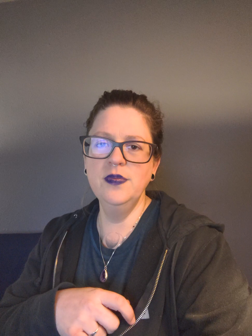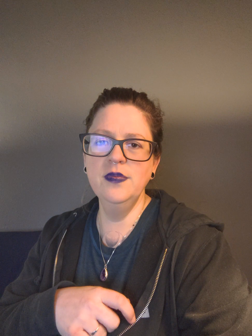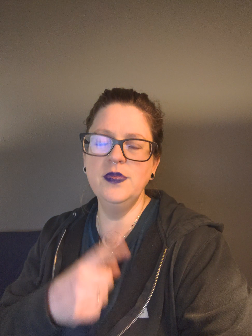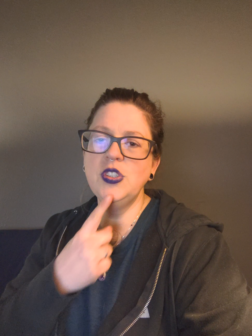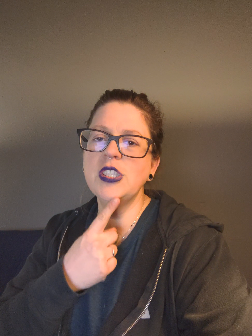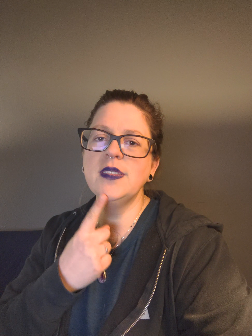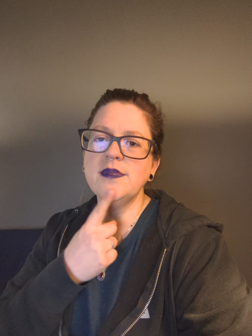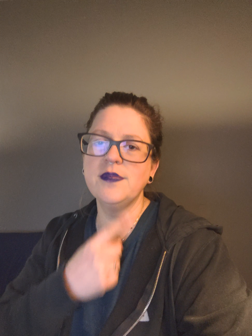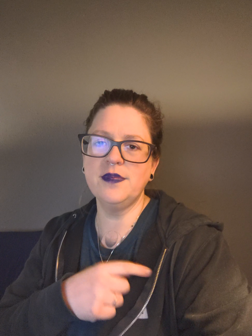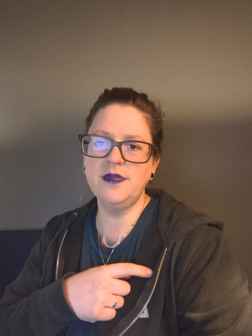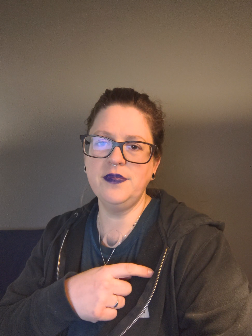chin